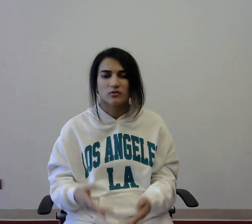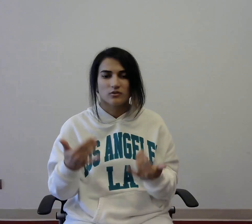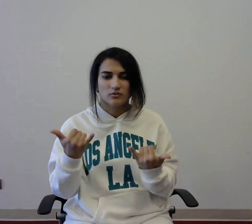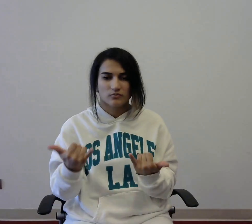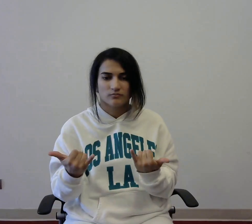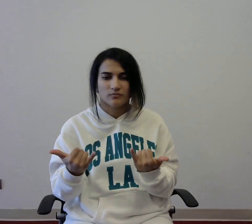indi